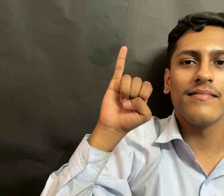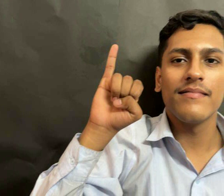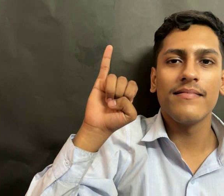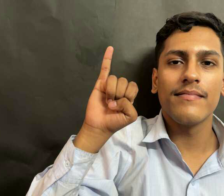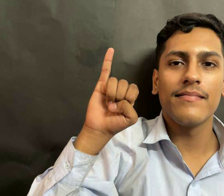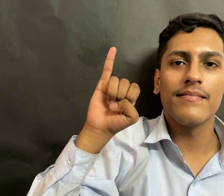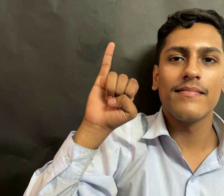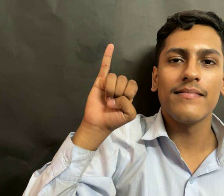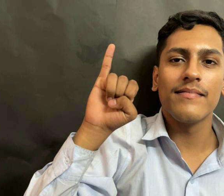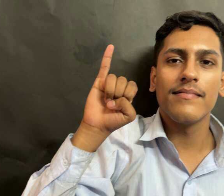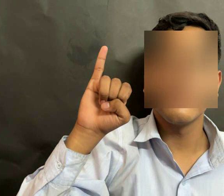I